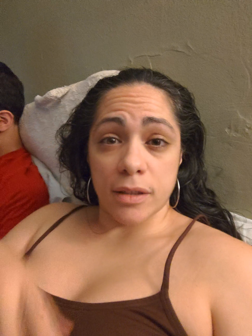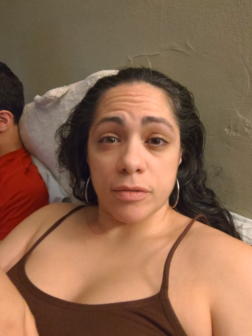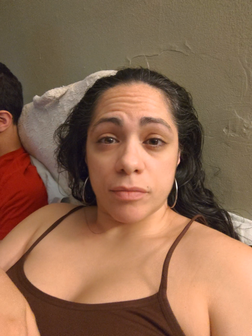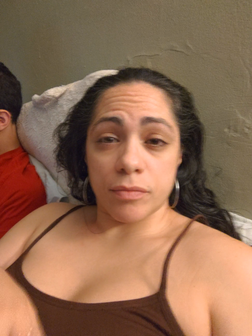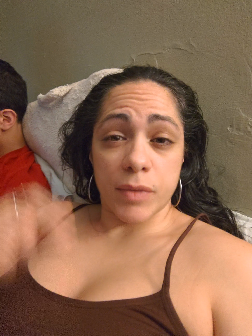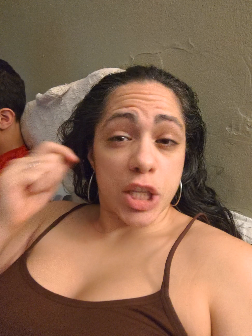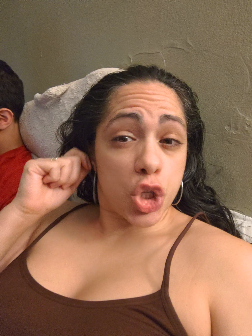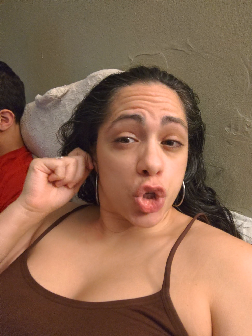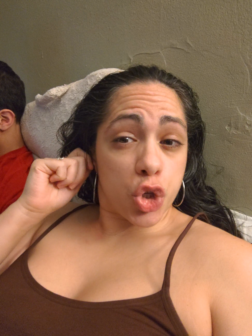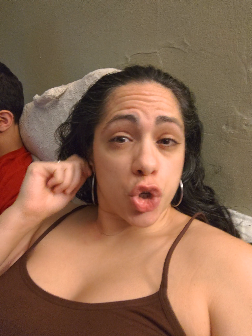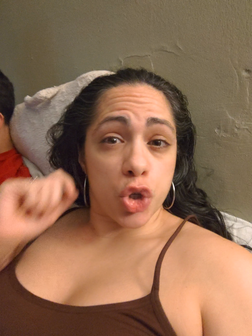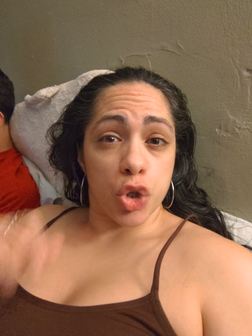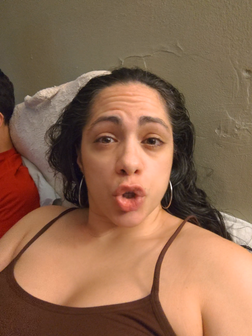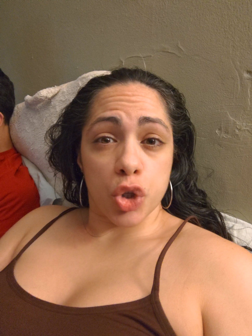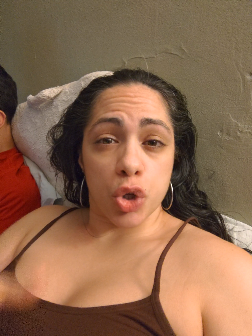ear